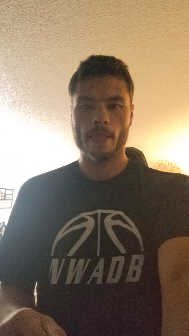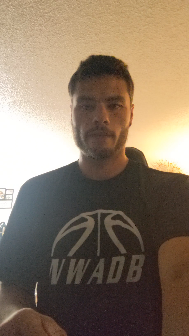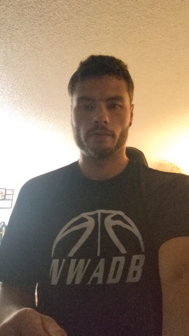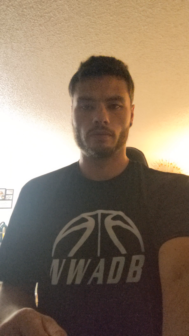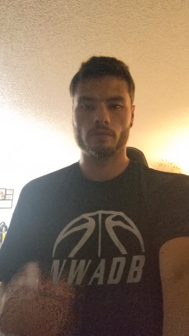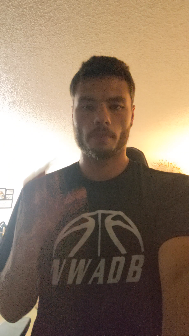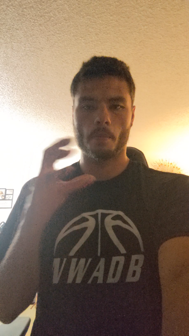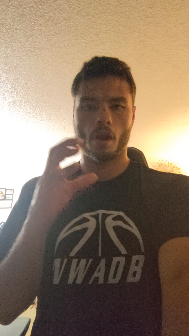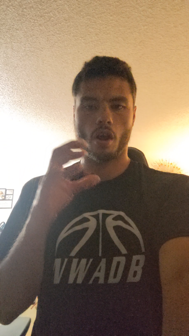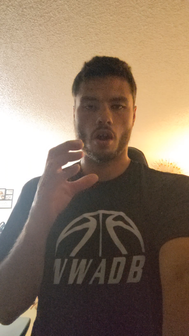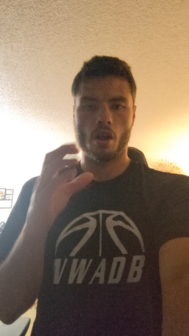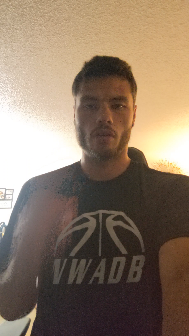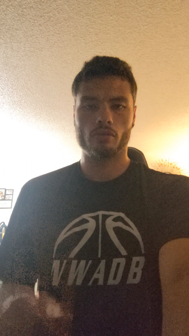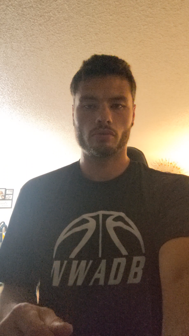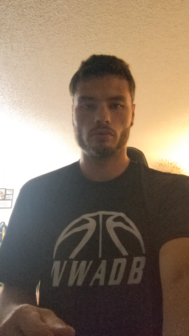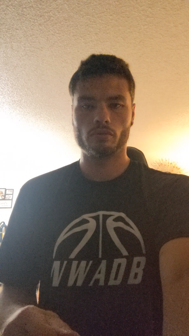ball